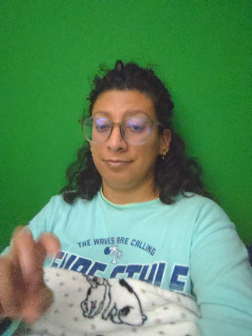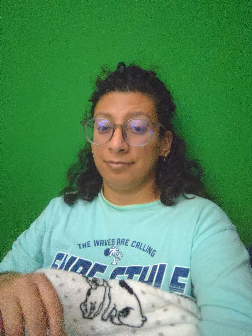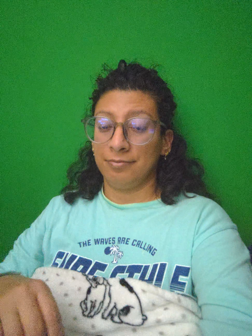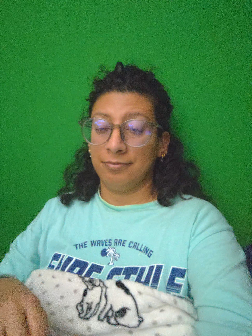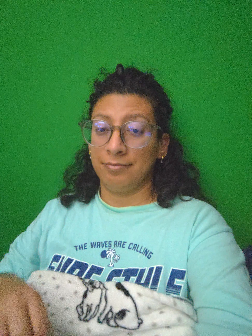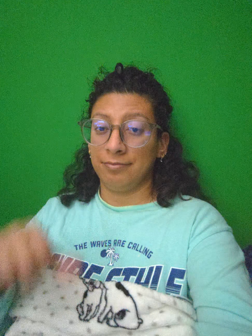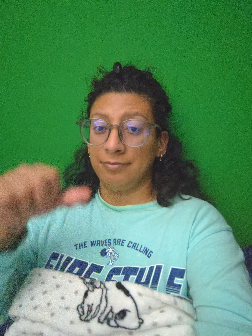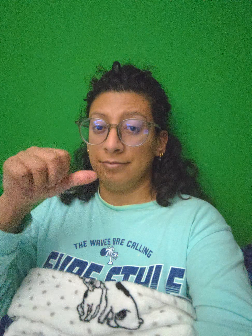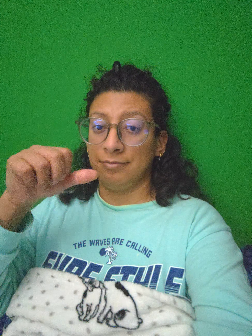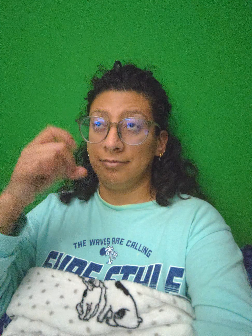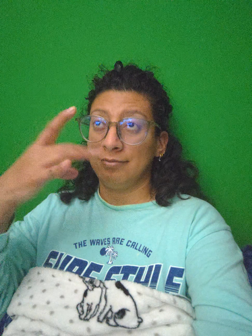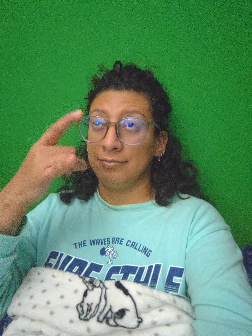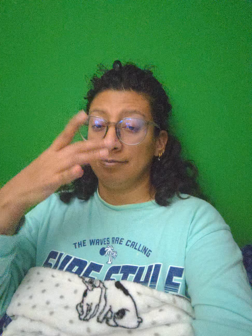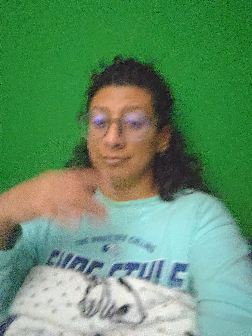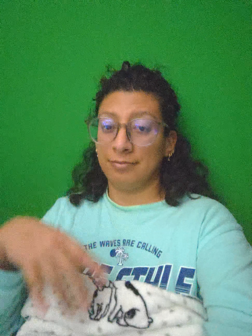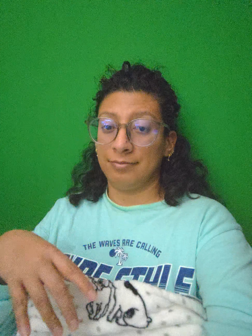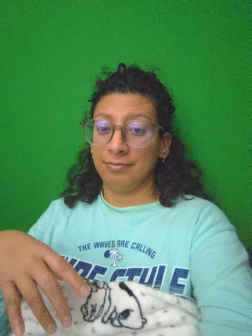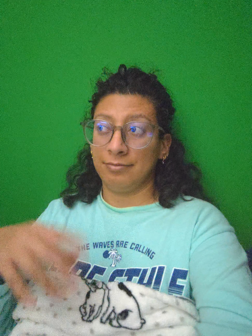snack